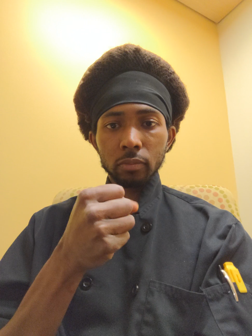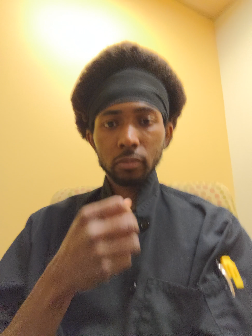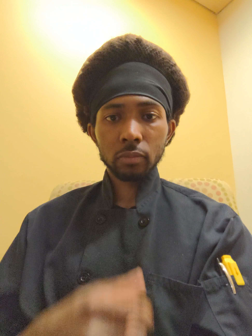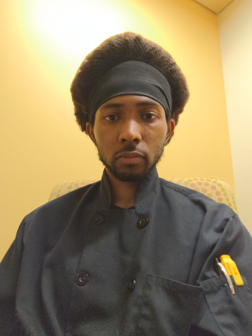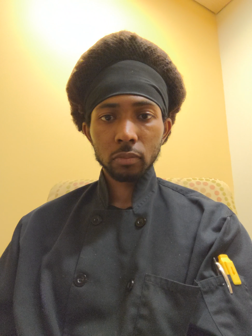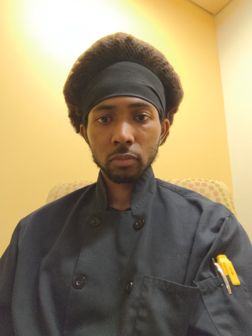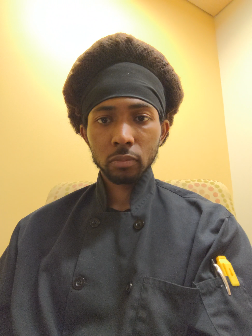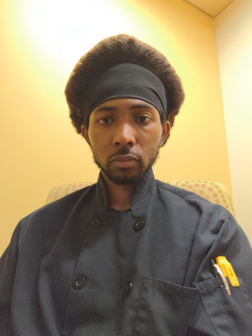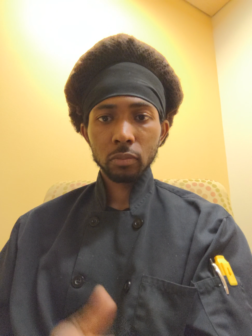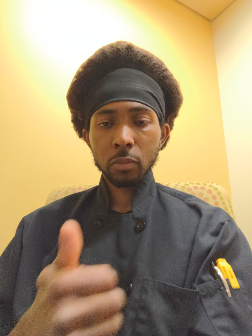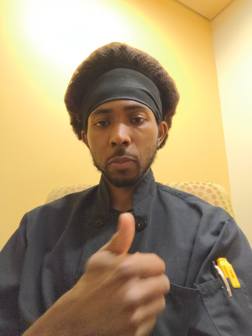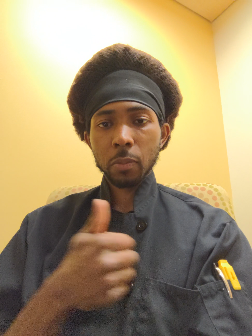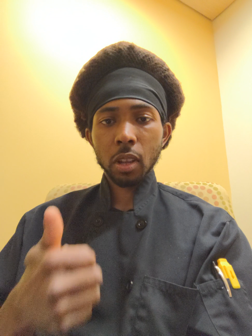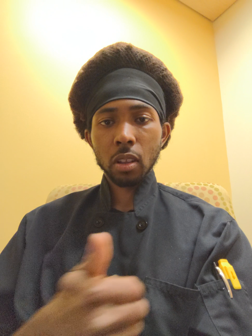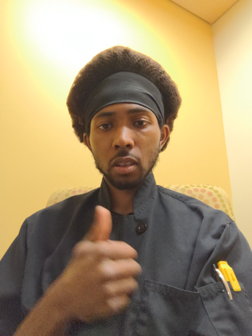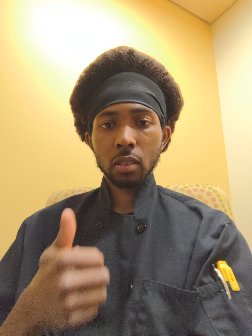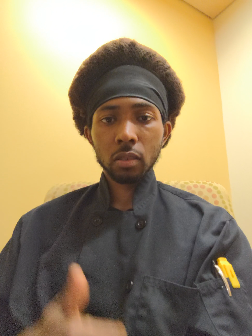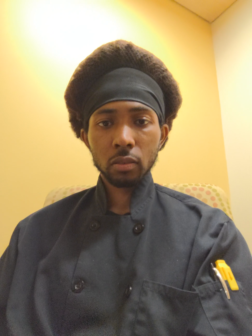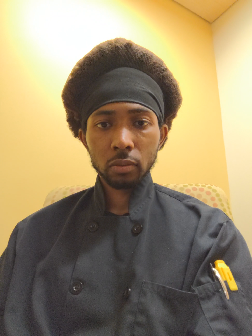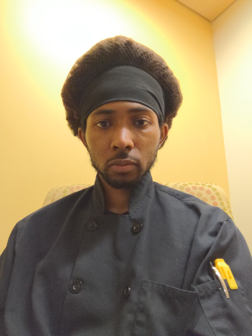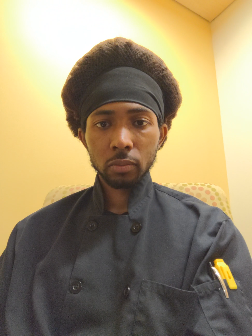basement